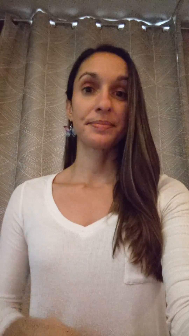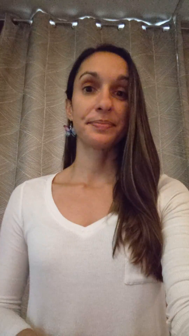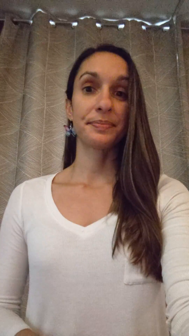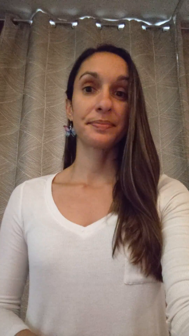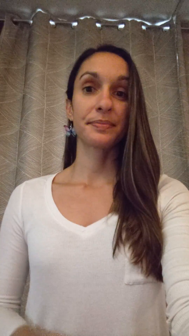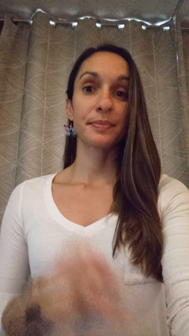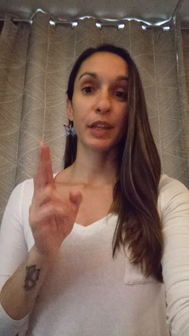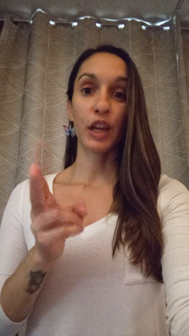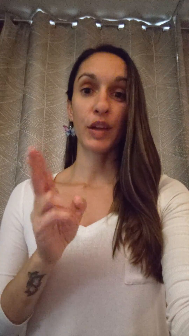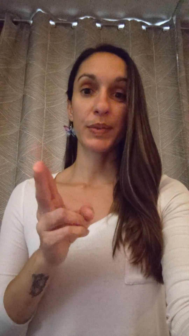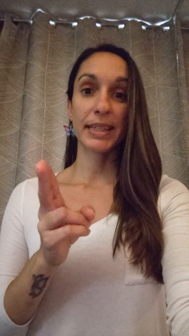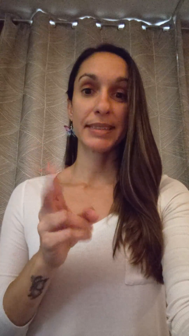hurry